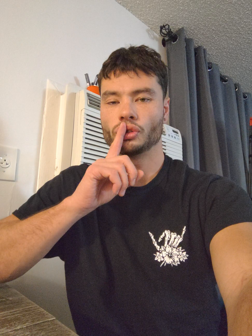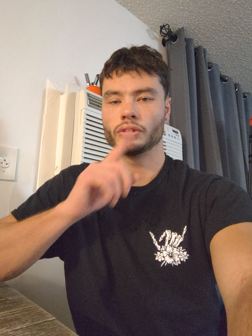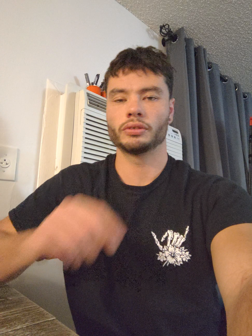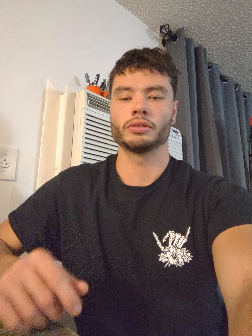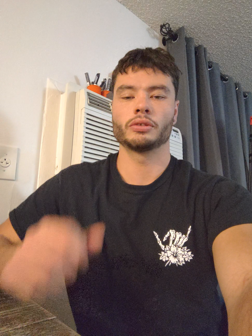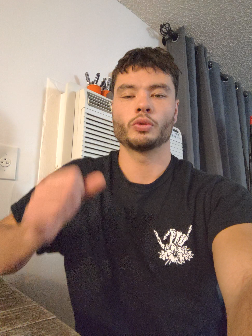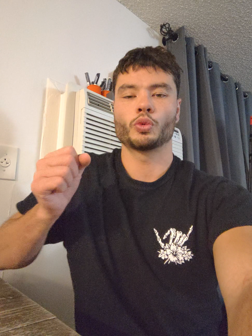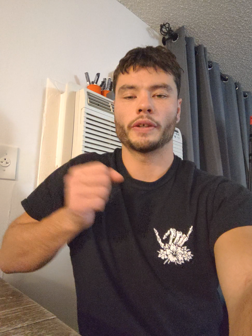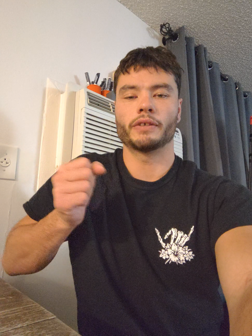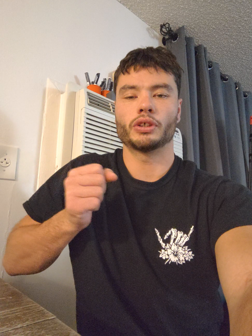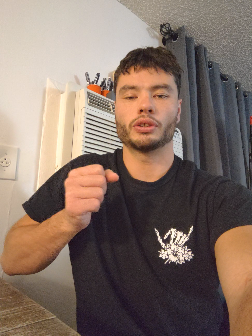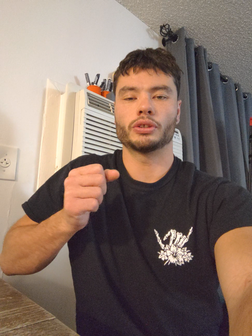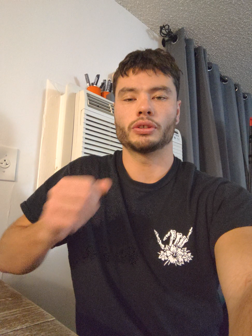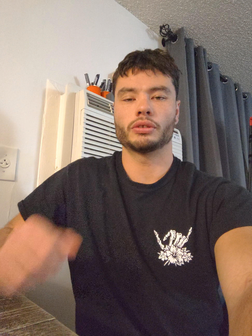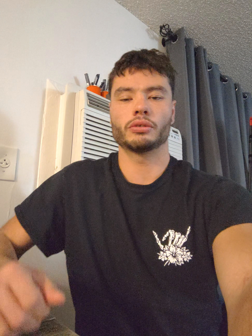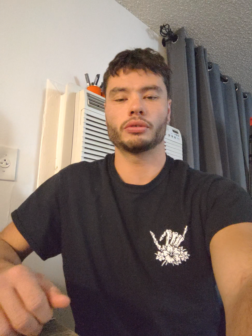refrigerator